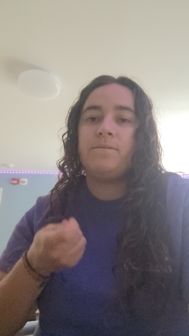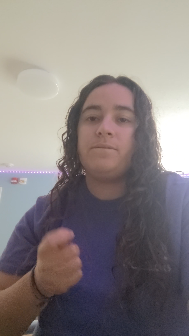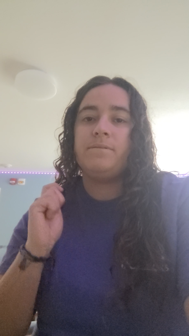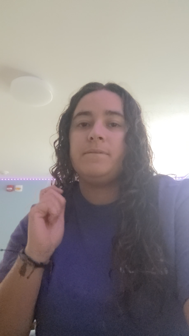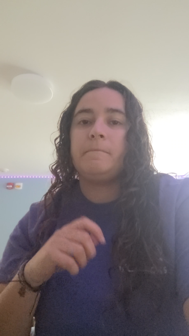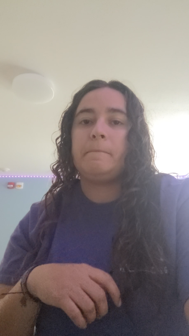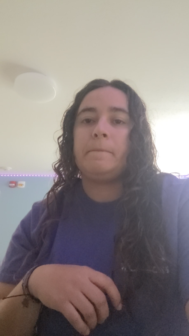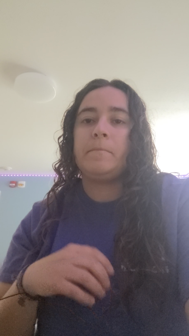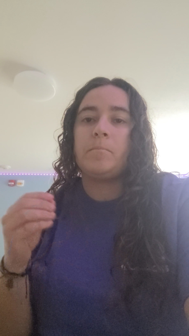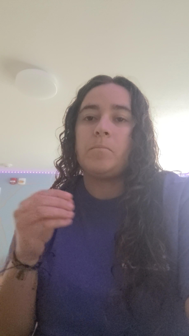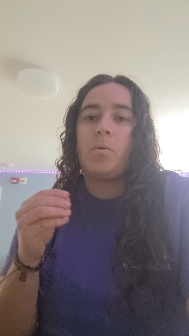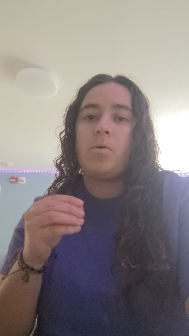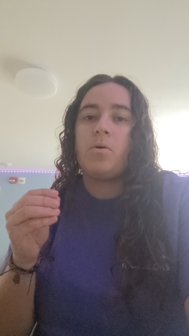more